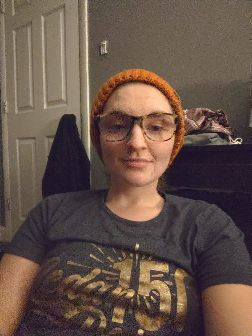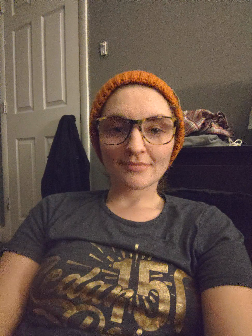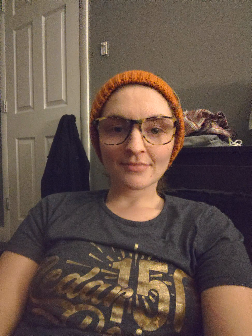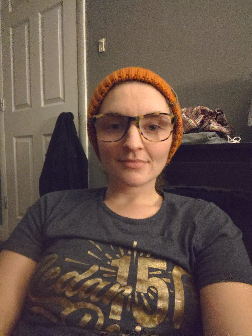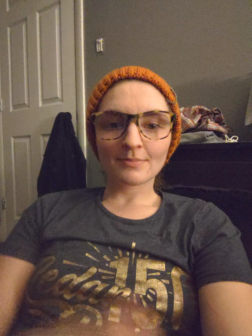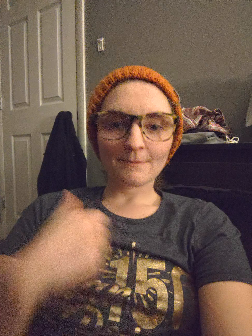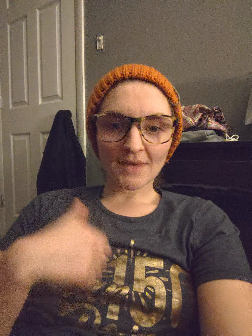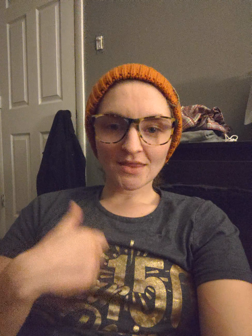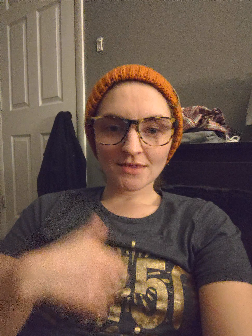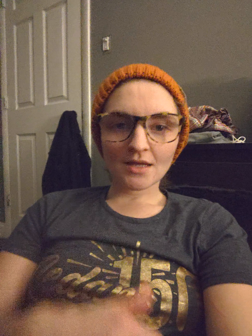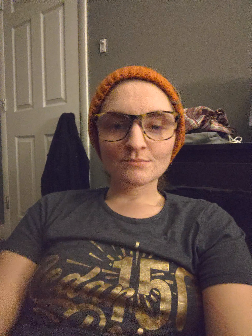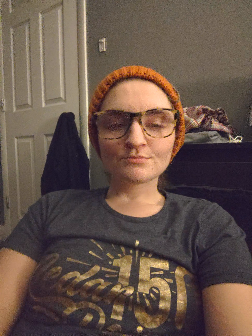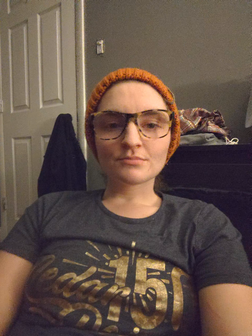bath